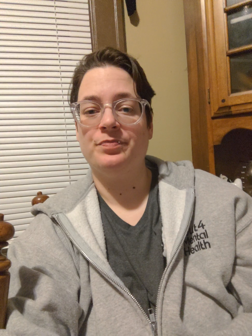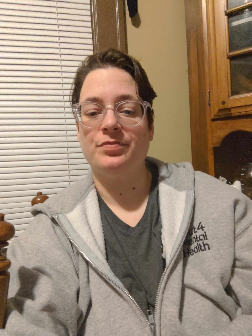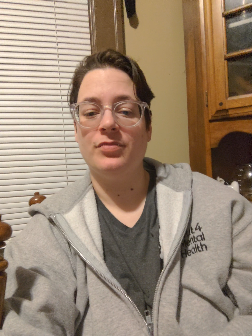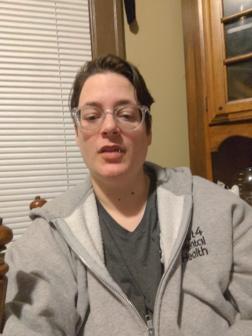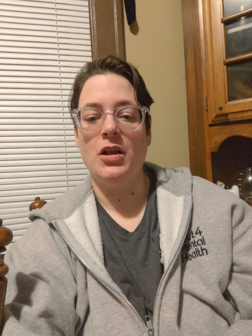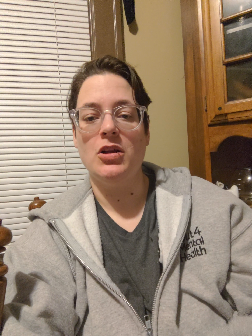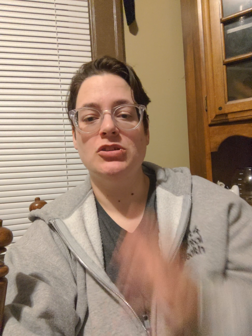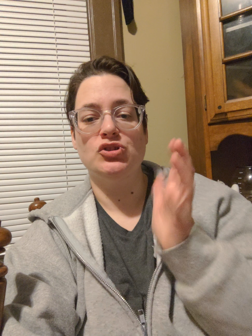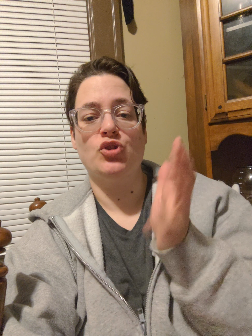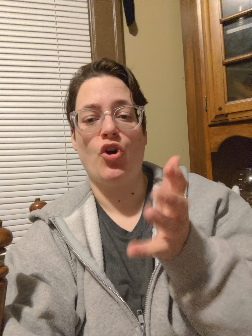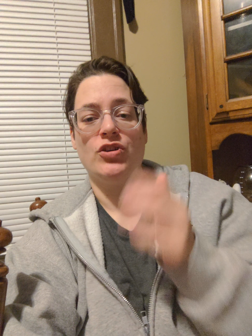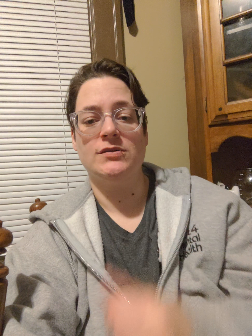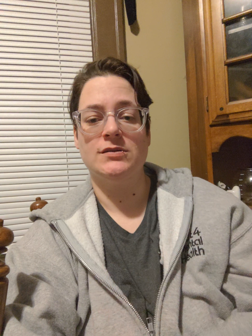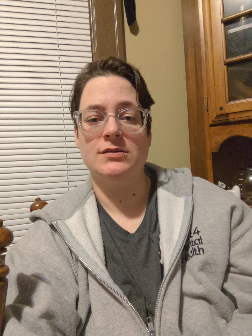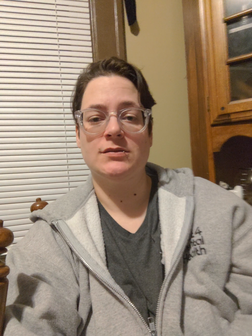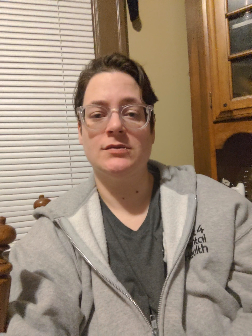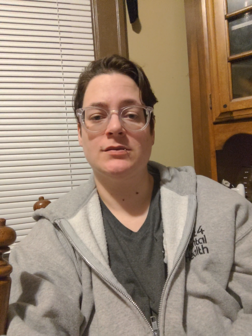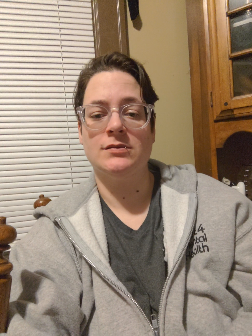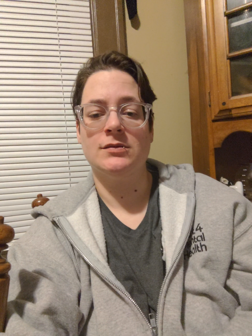talk